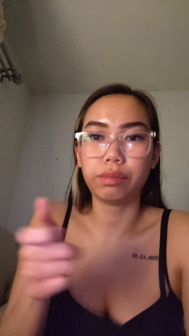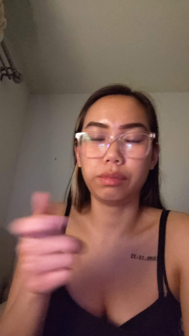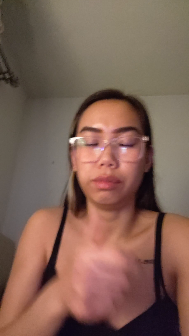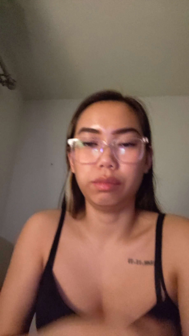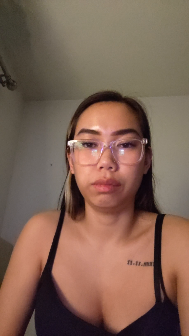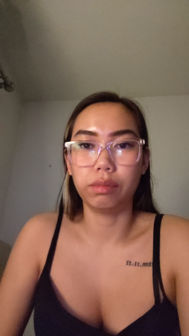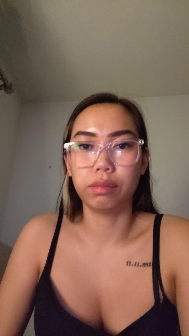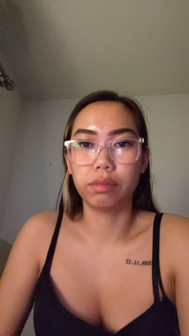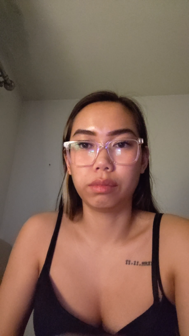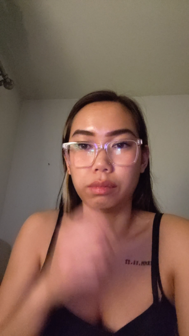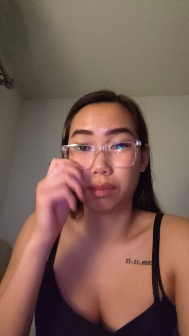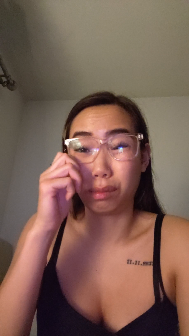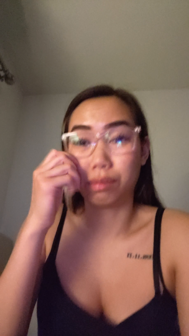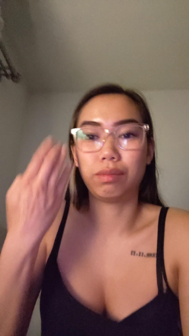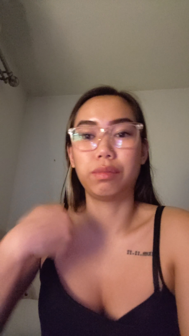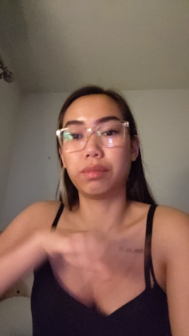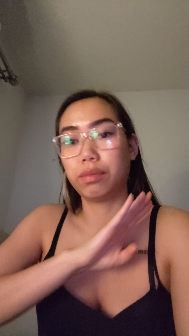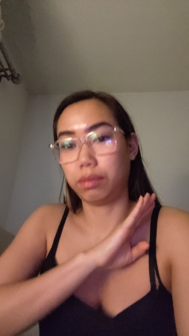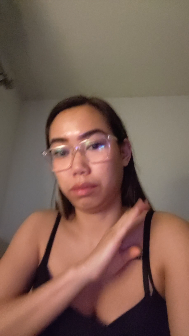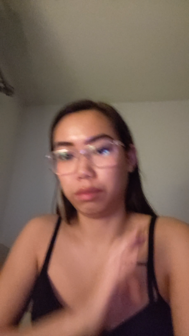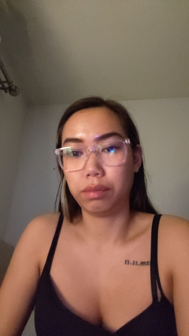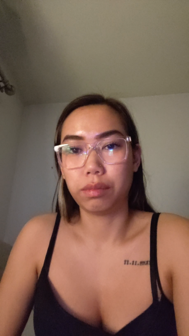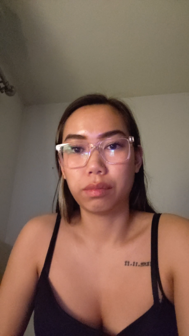scarf